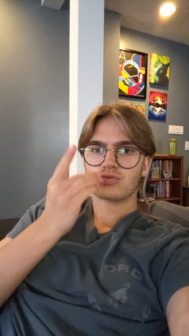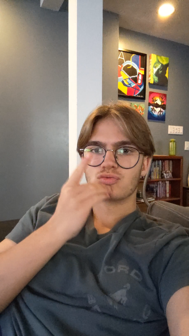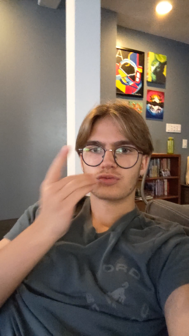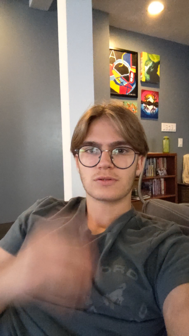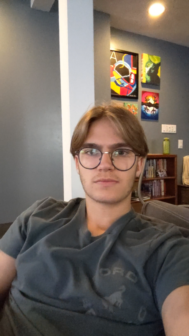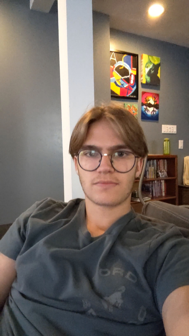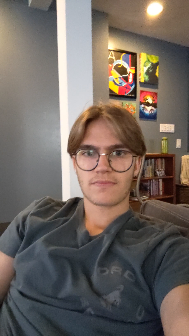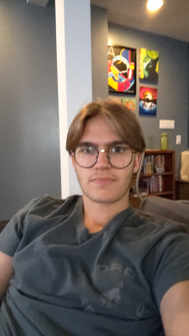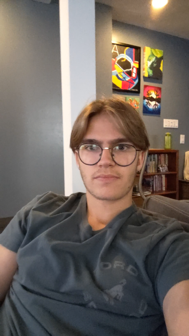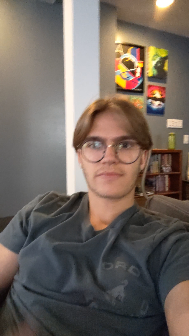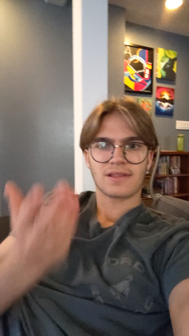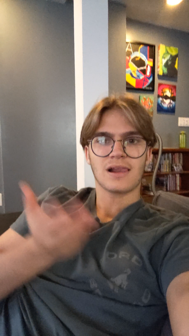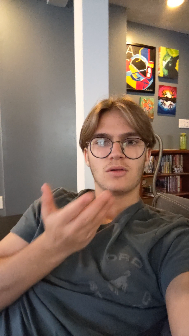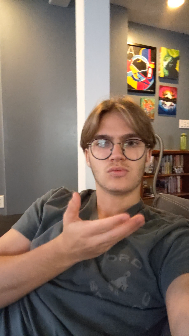carry